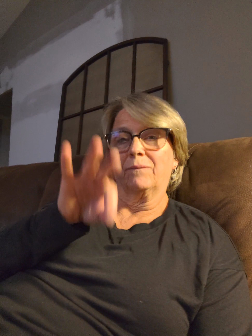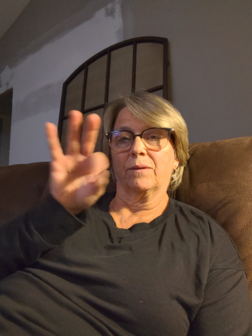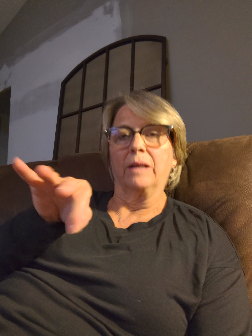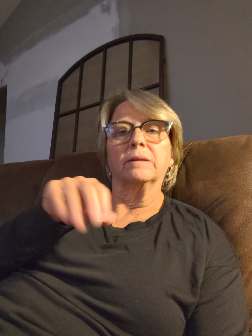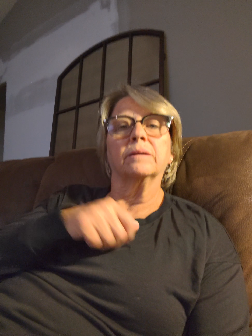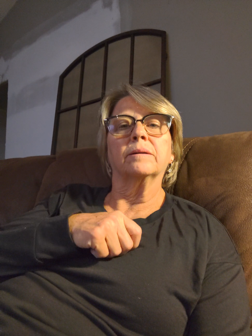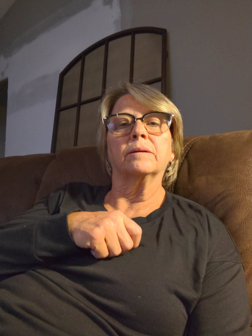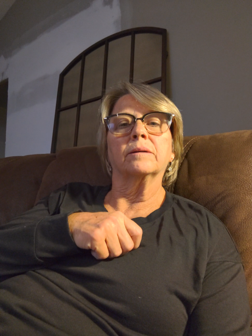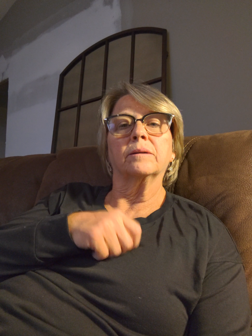french fries